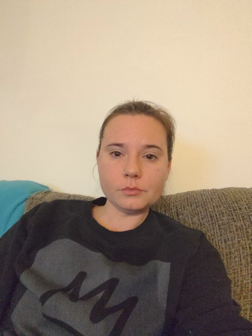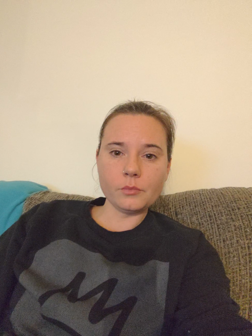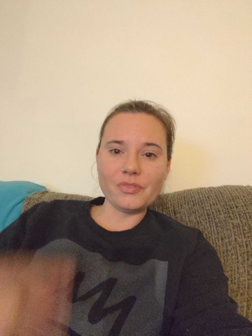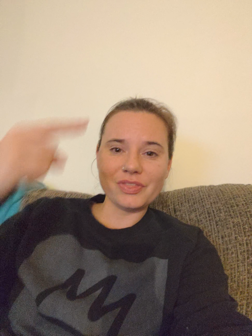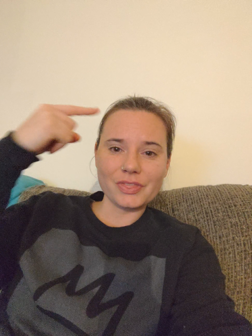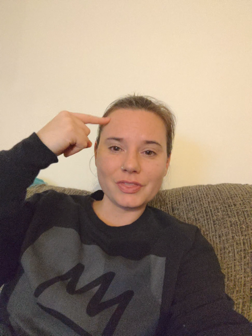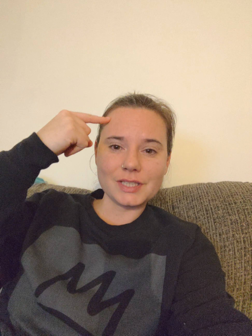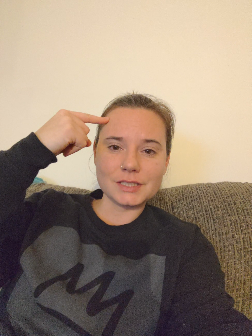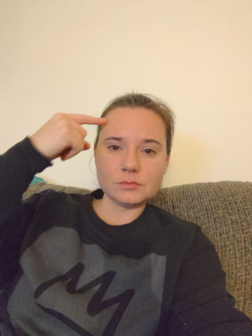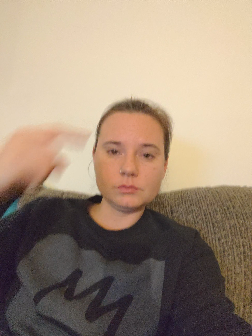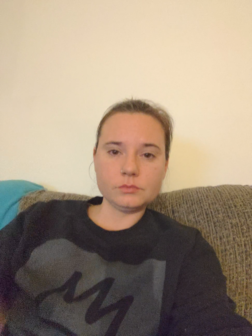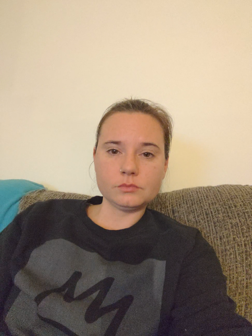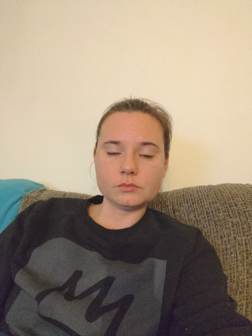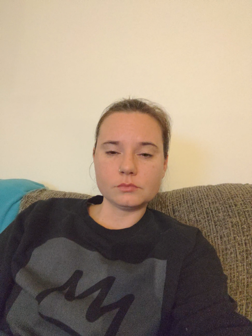think